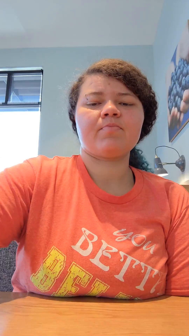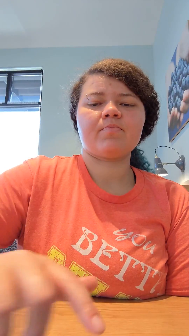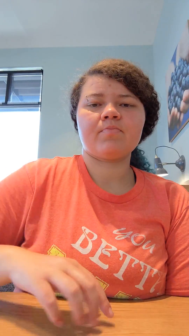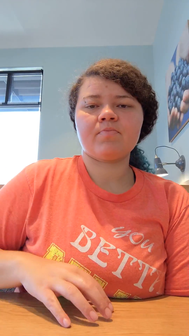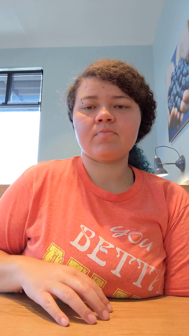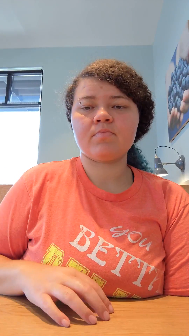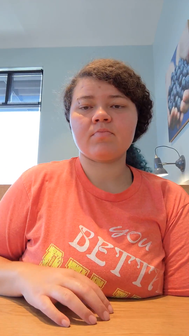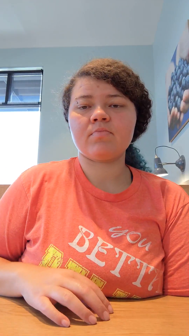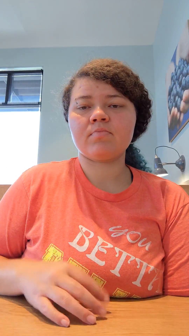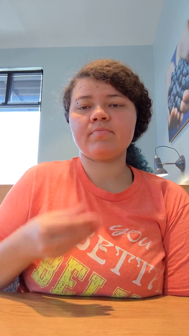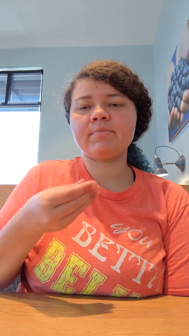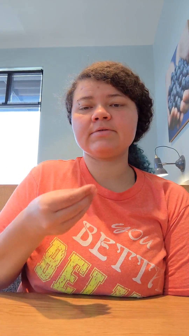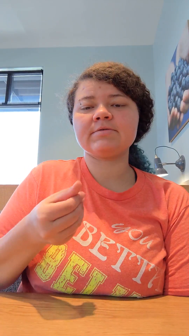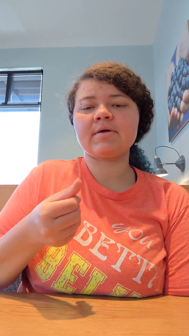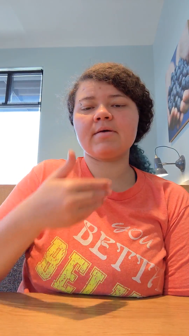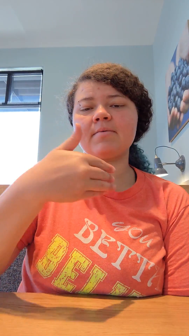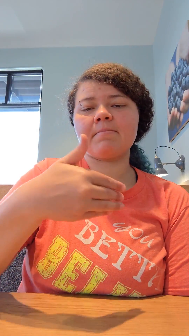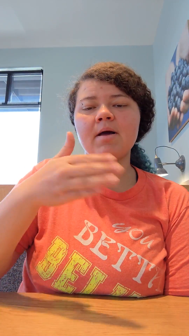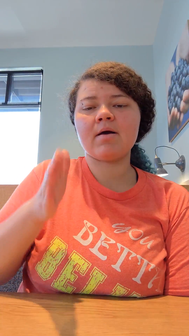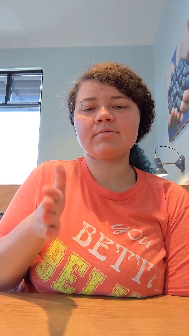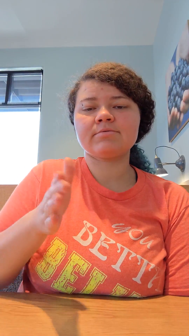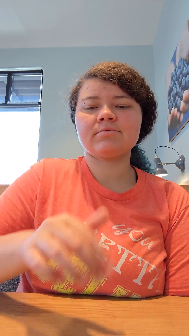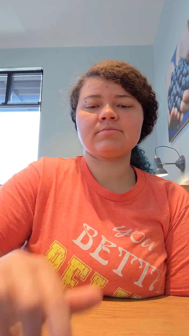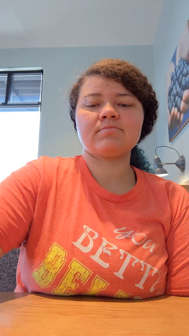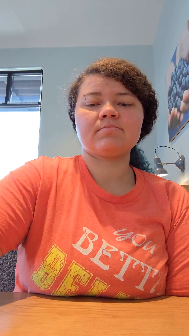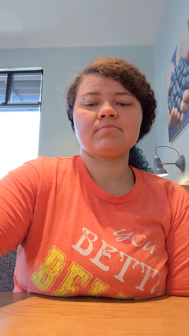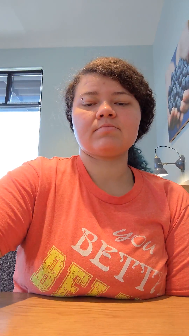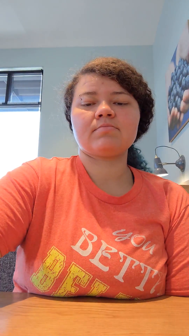sandbox